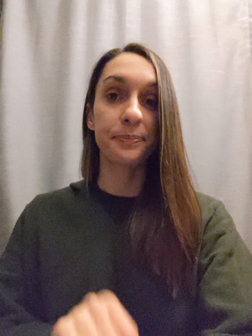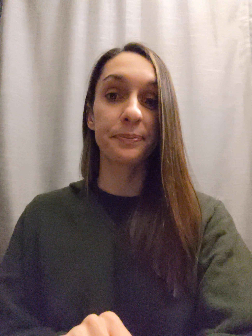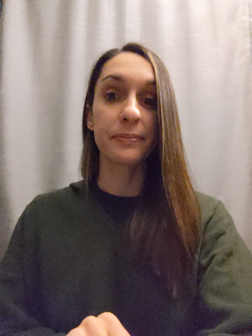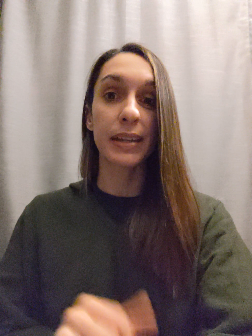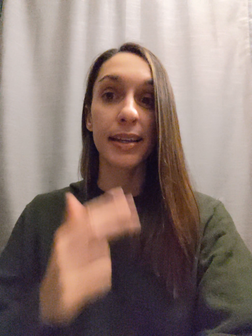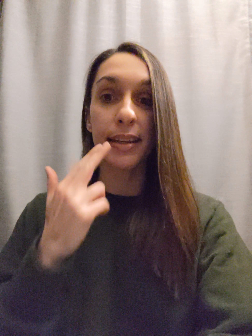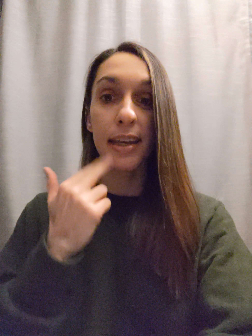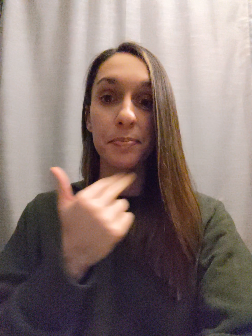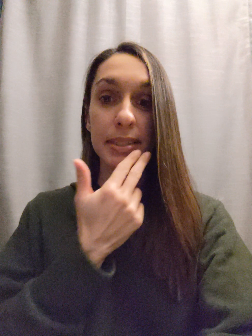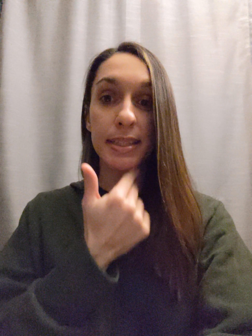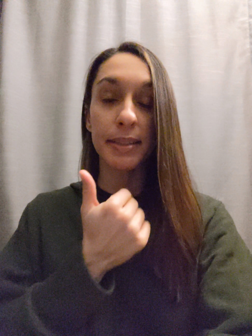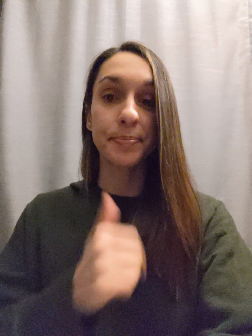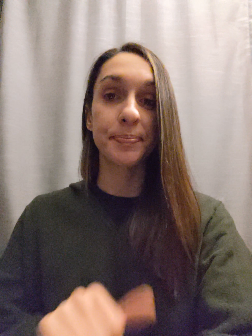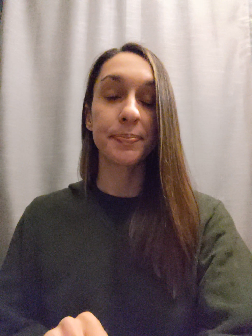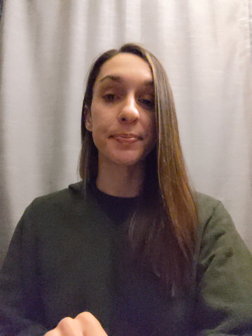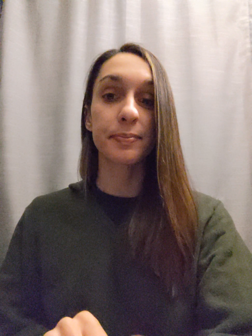napkin